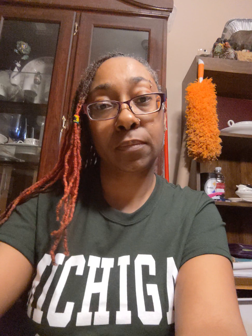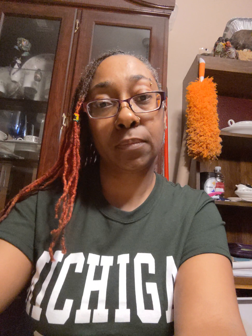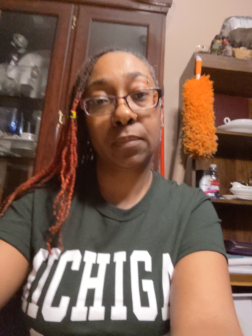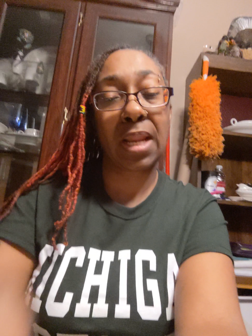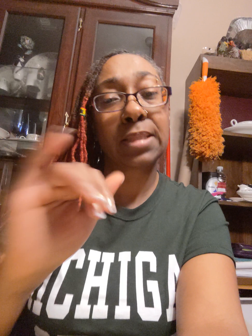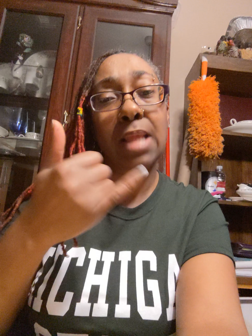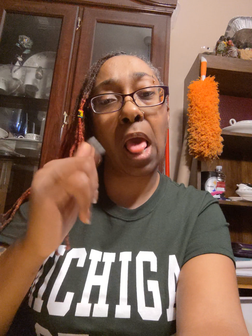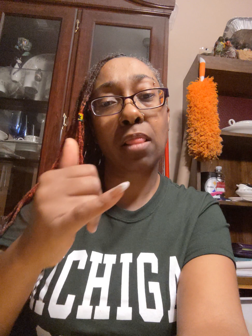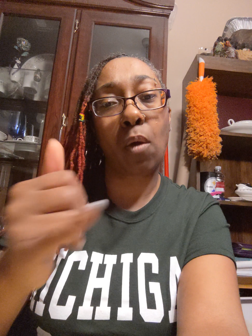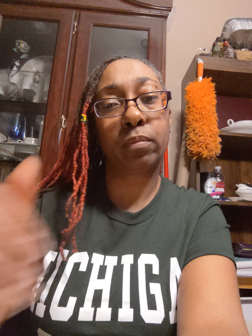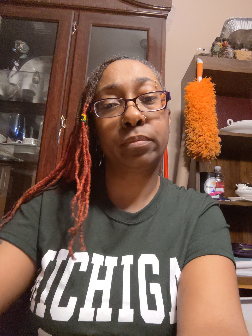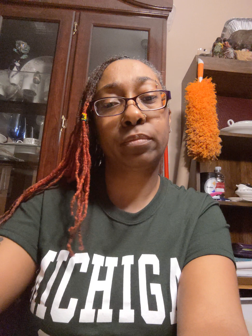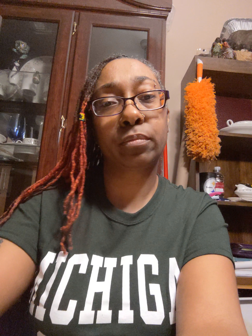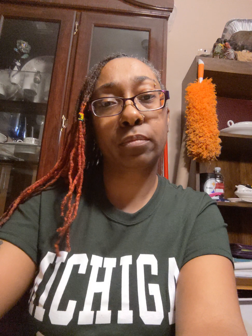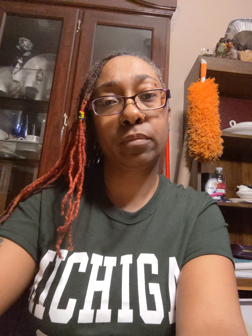yellow